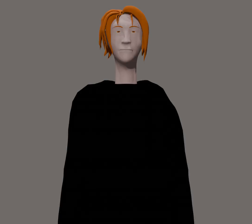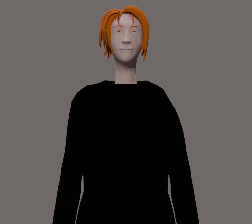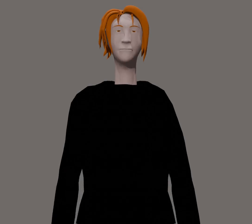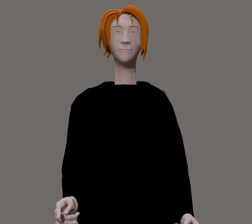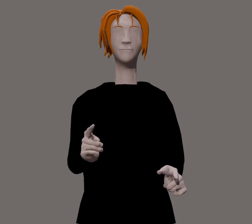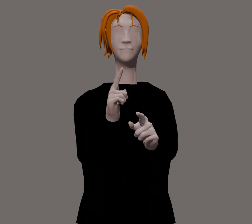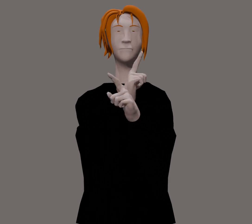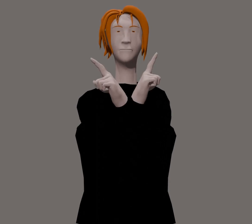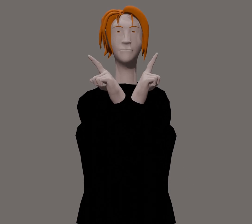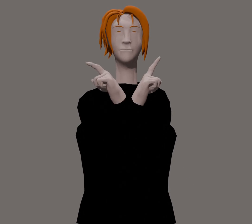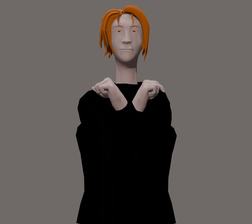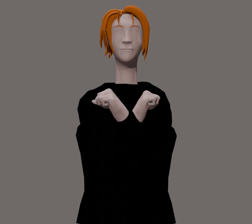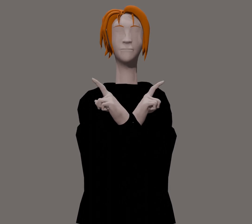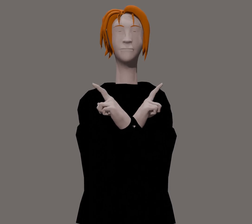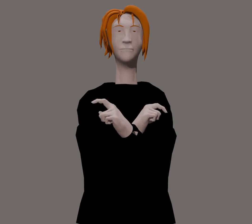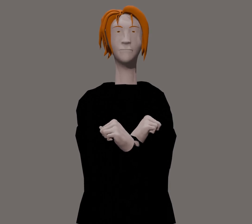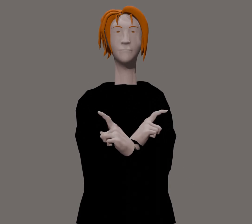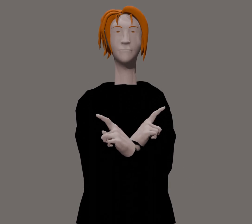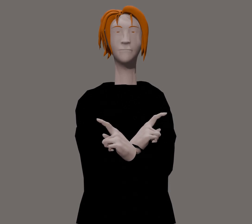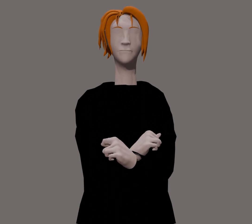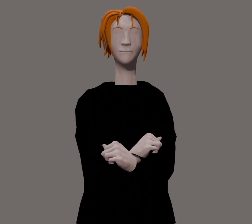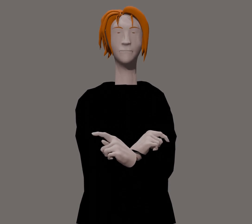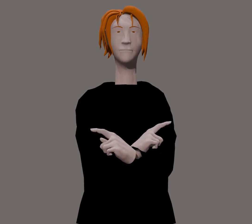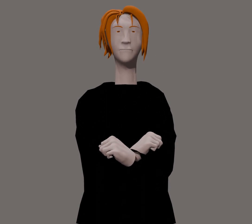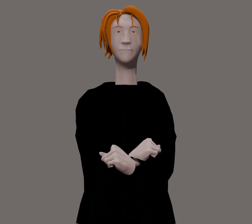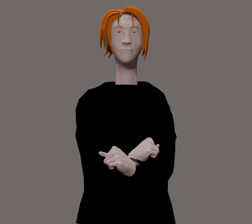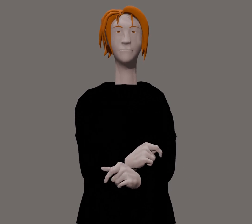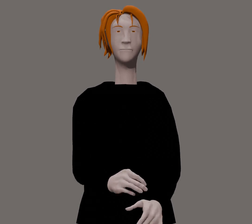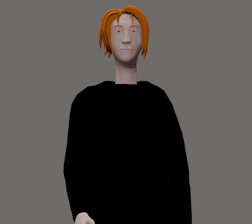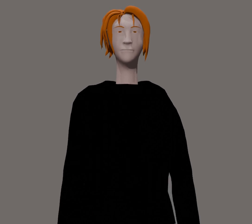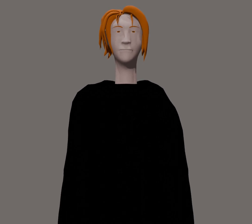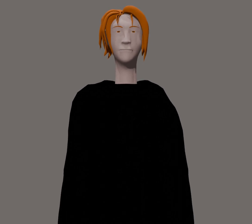Character Asian Letters